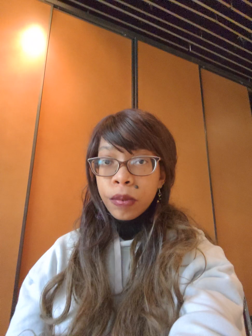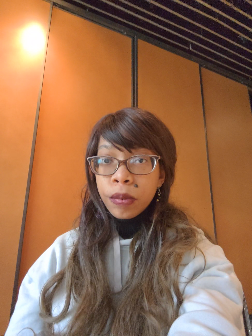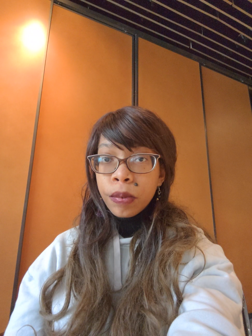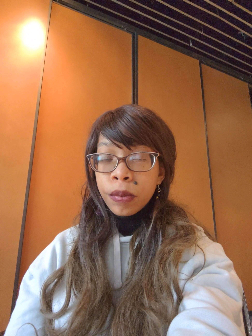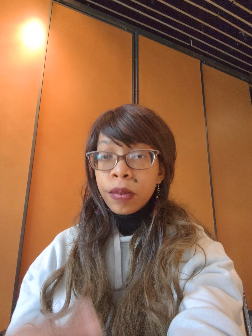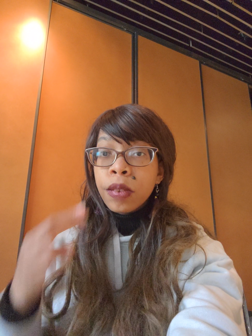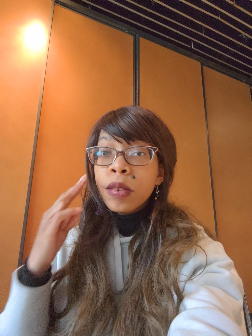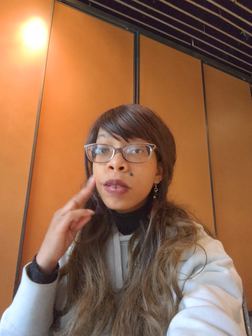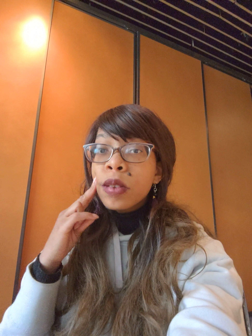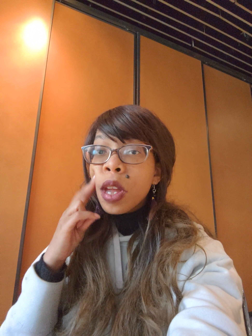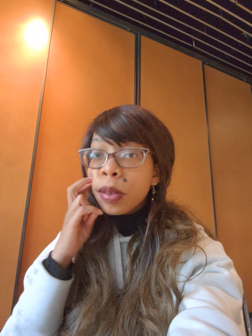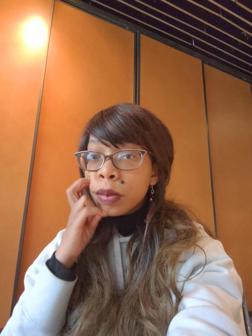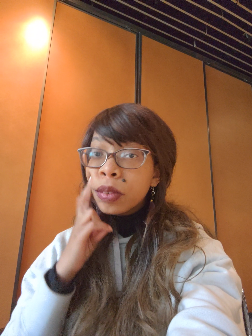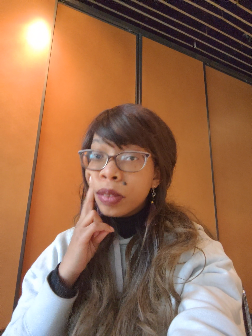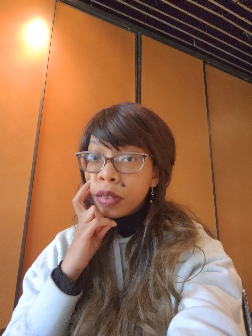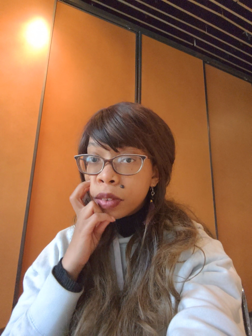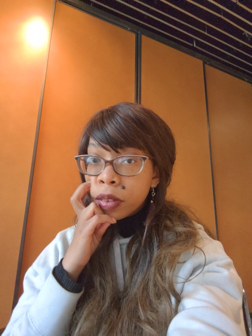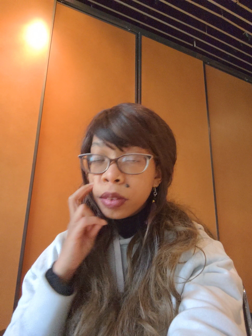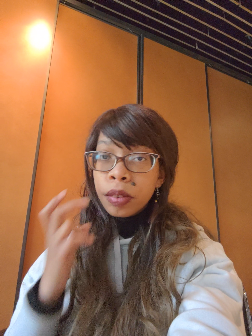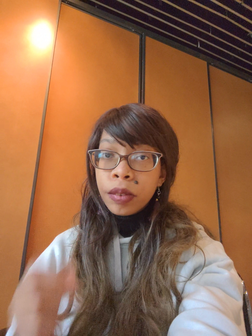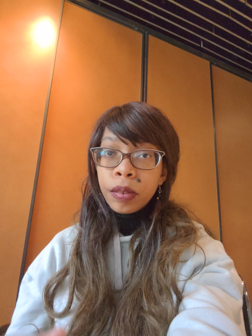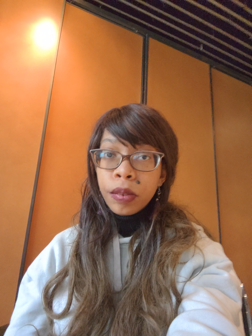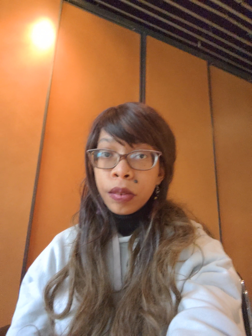gum